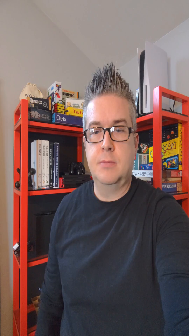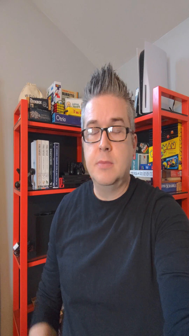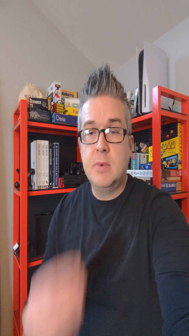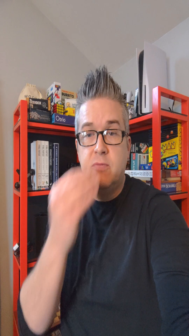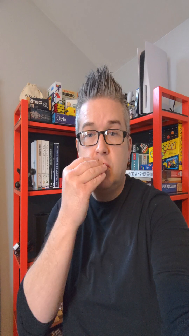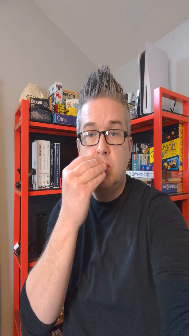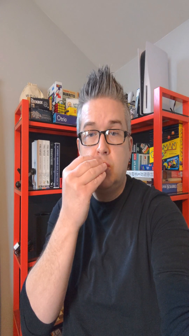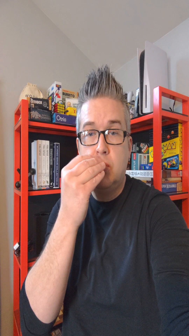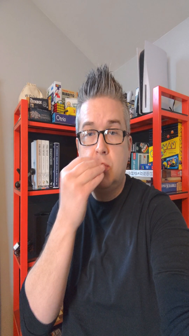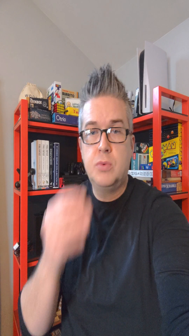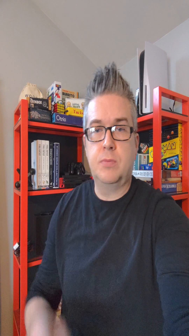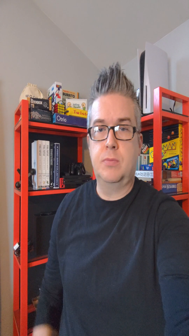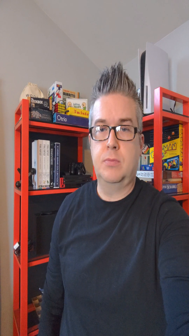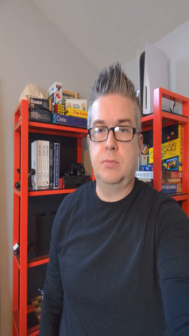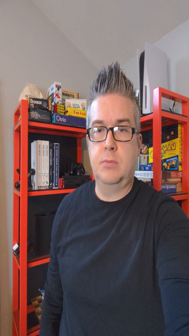food